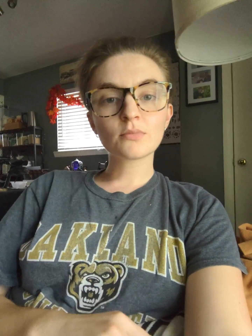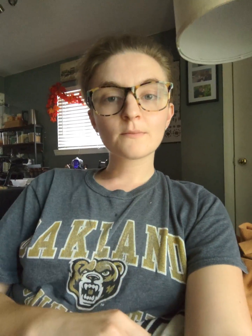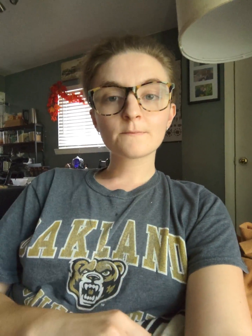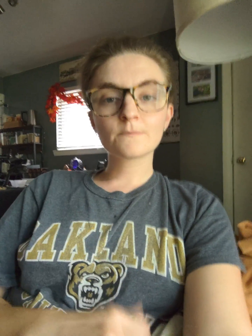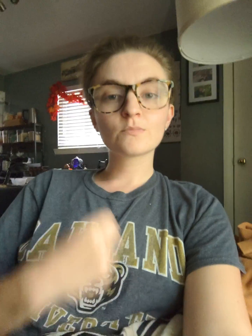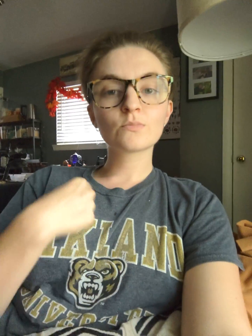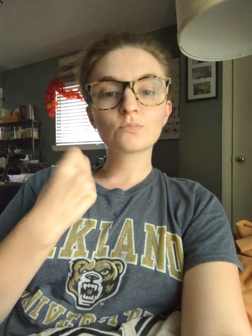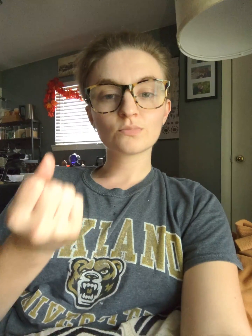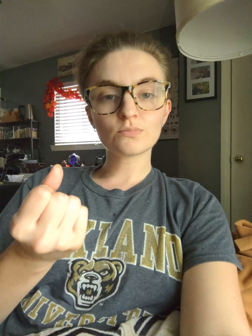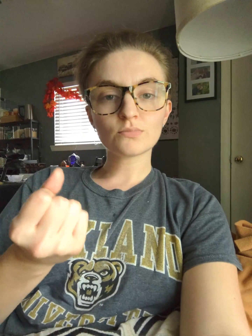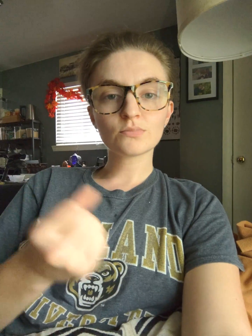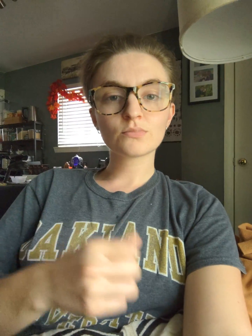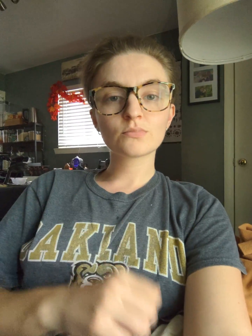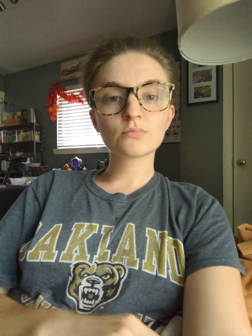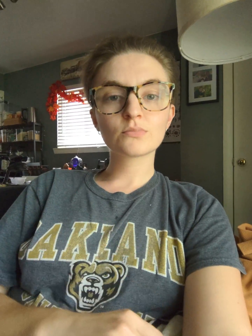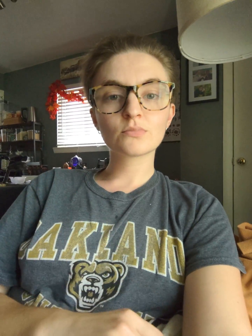drive